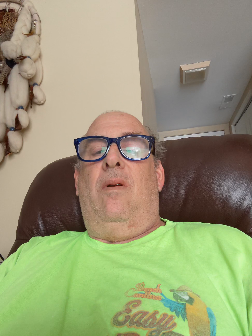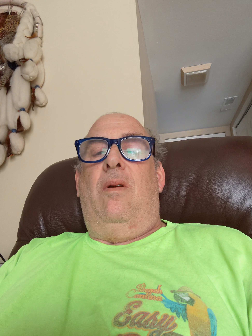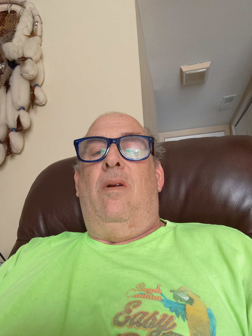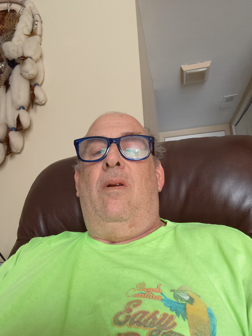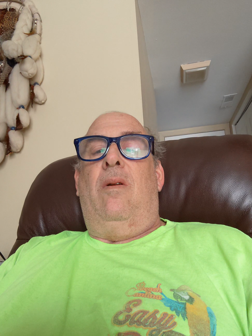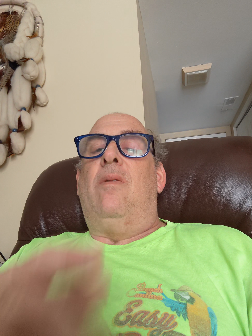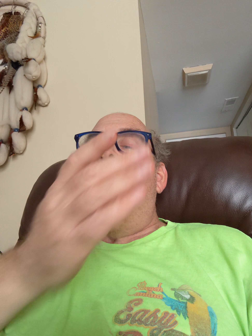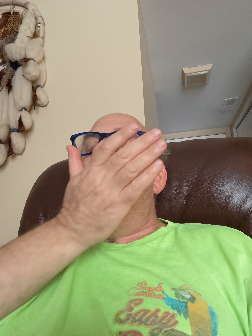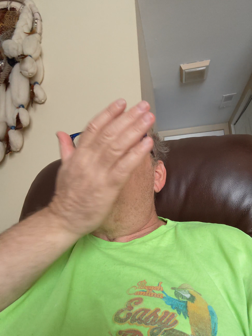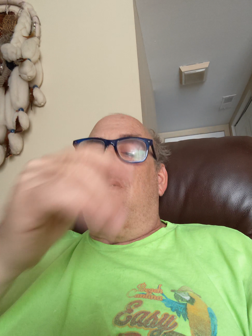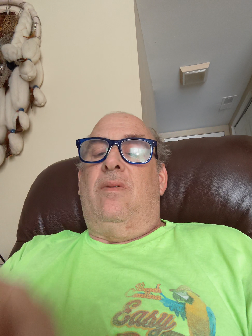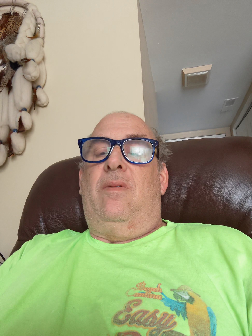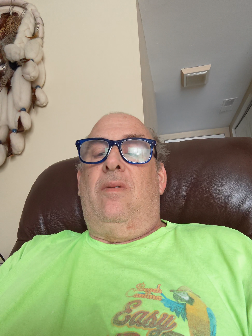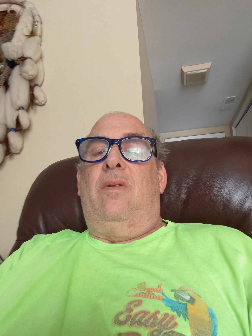grass